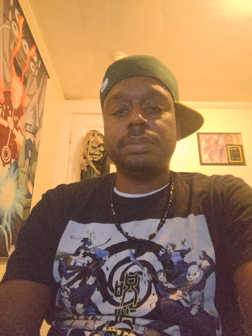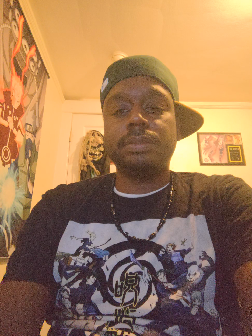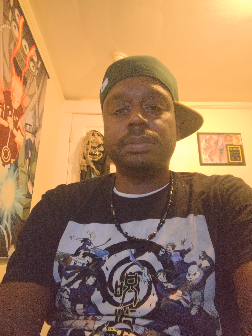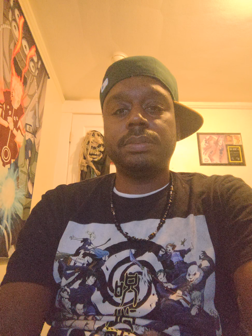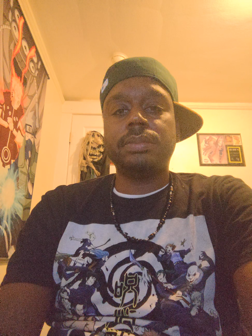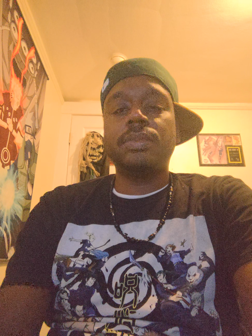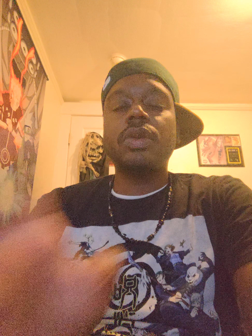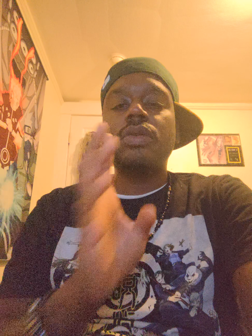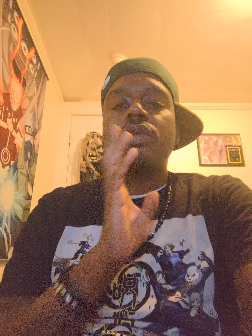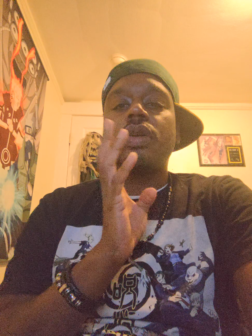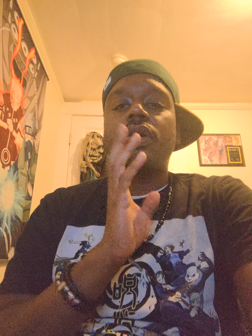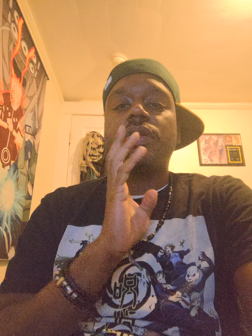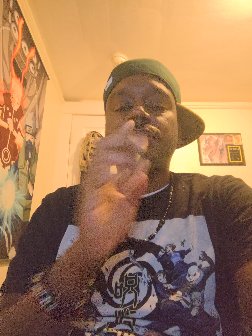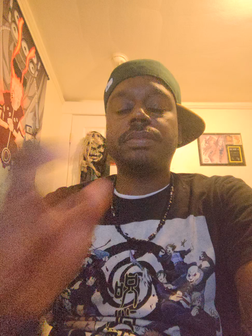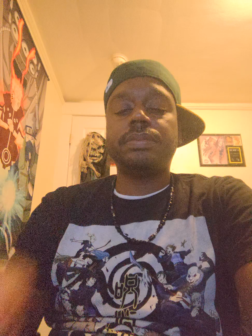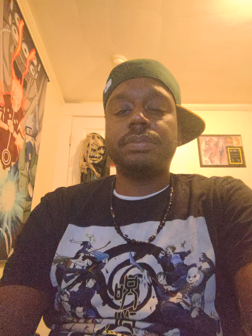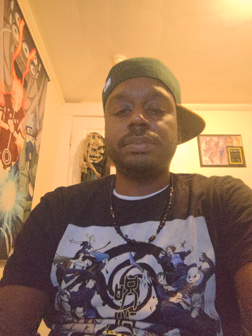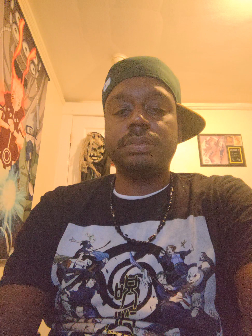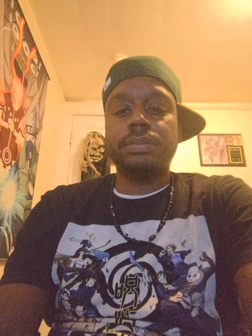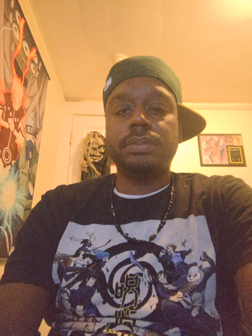talk